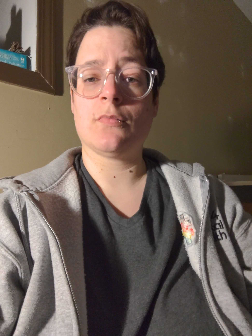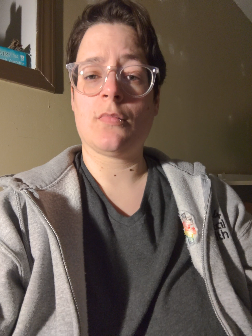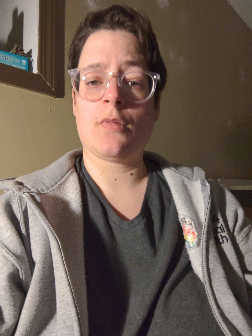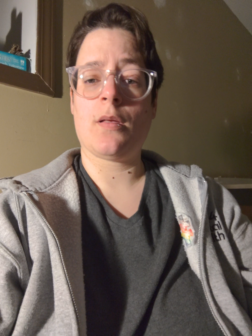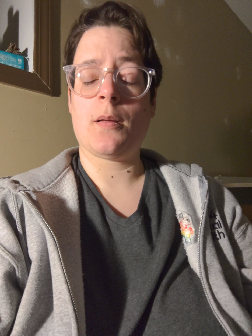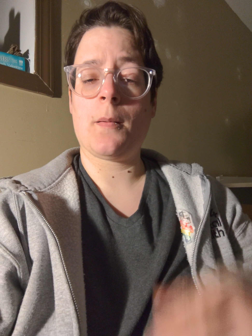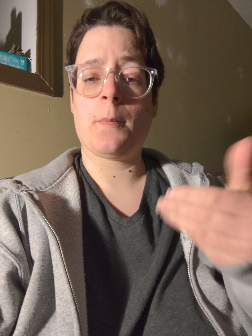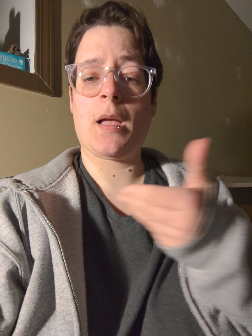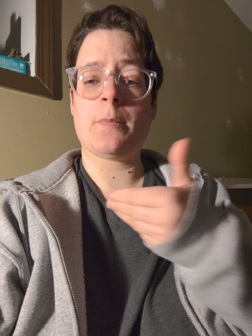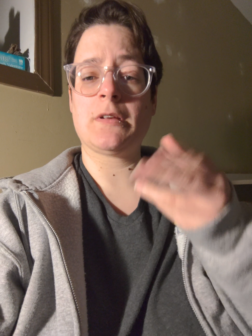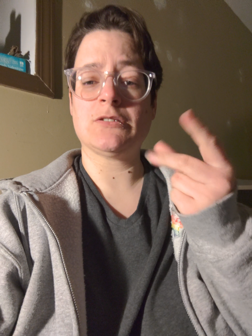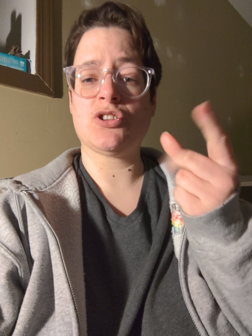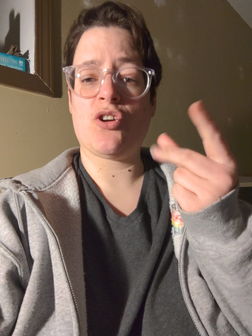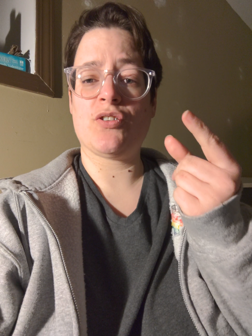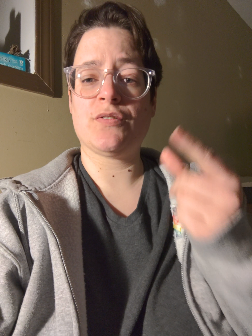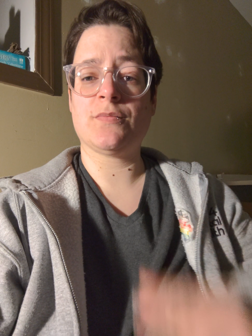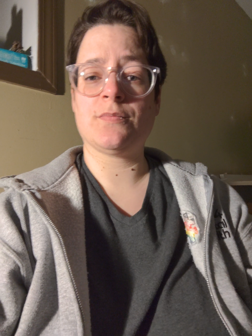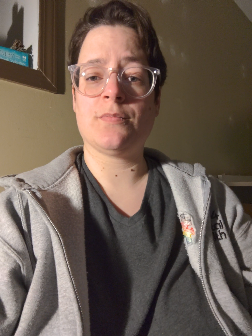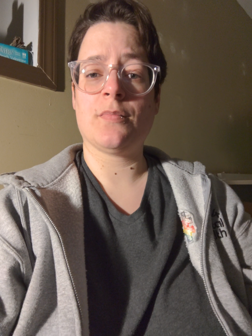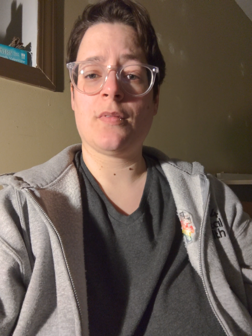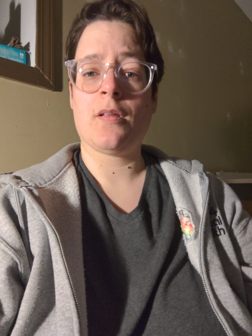puppy